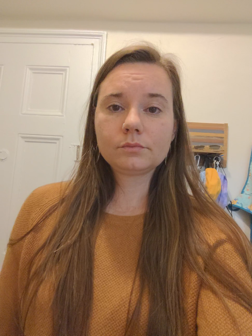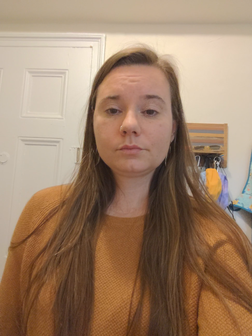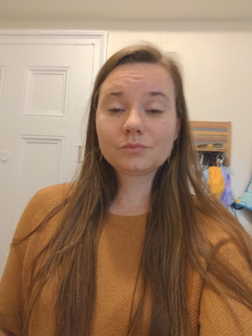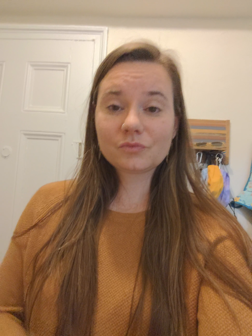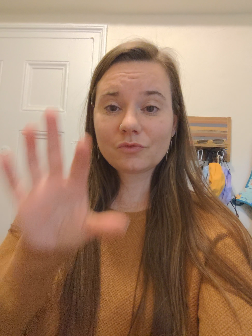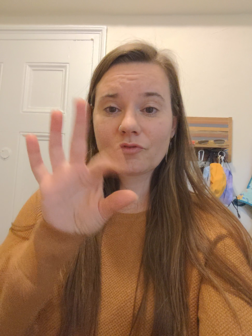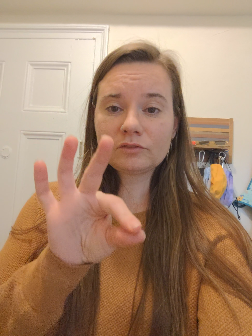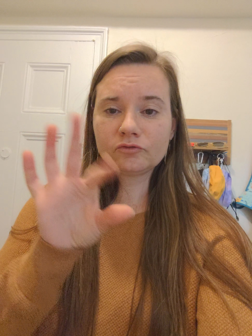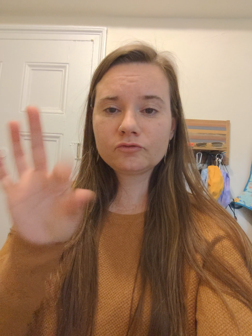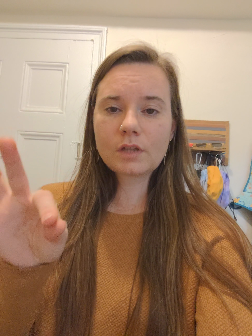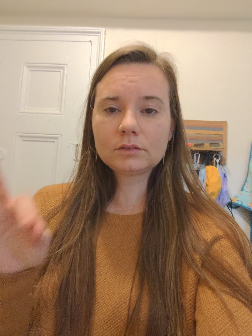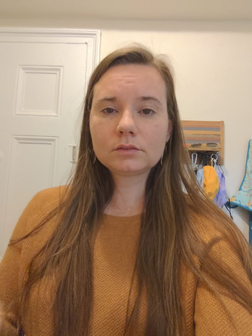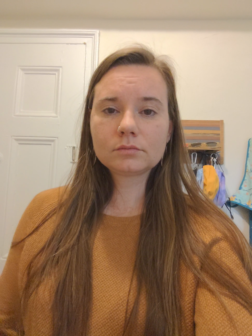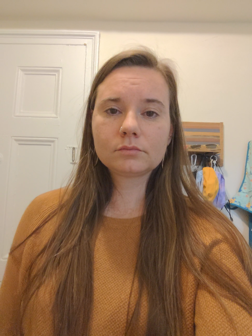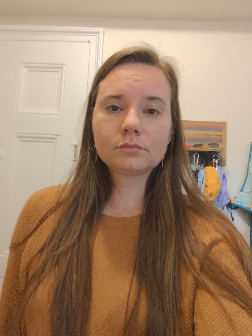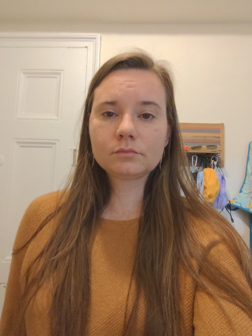french fries